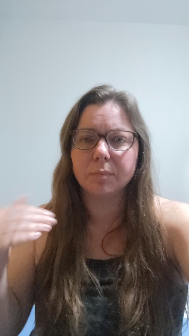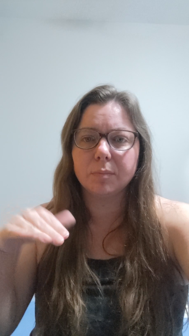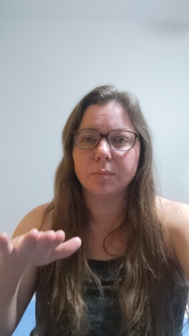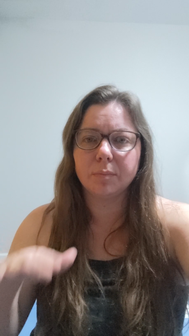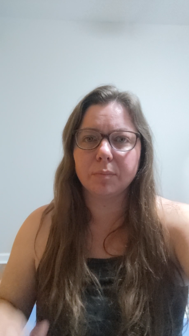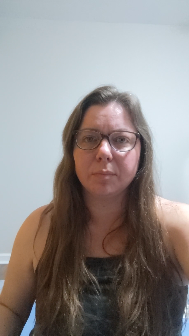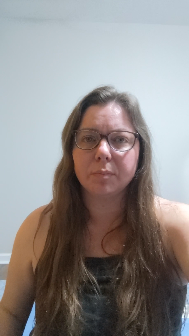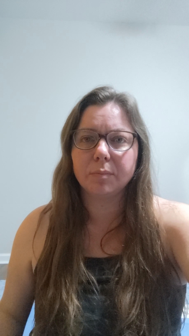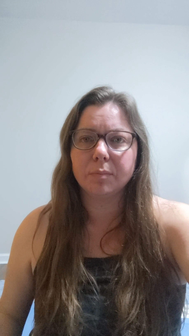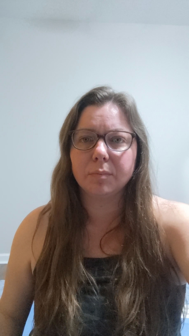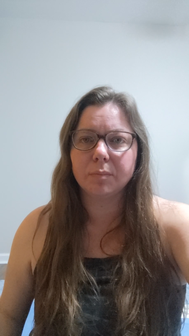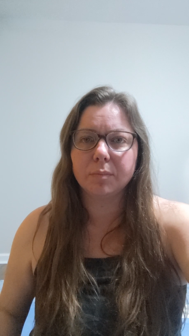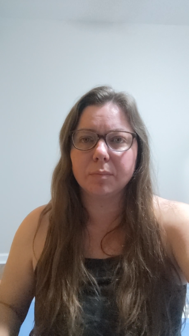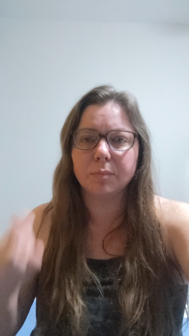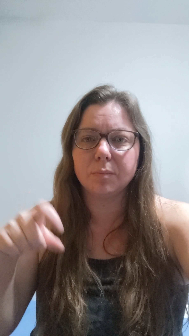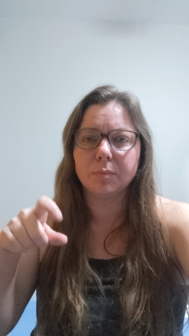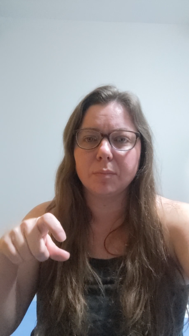should